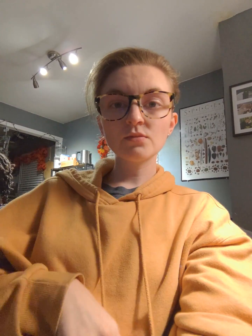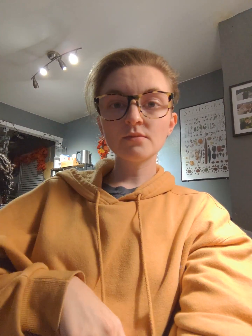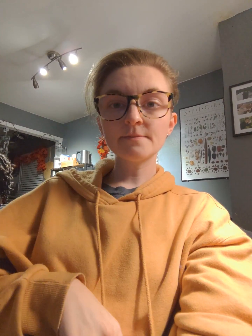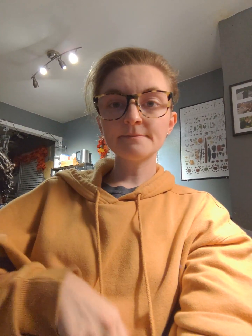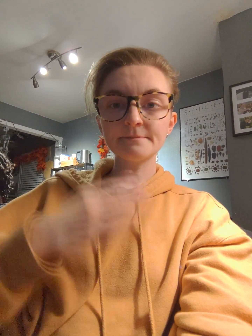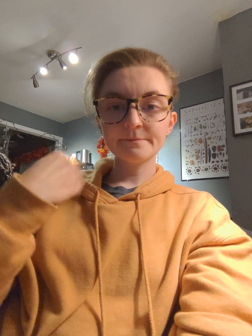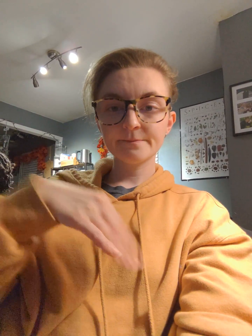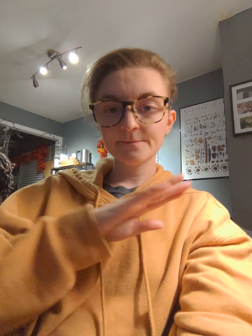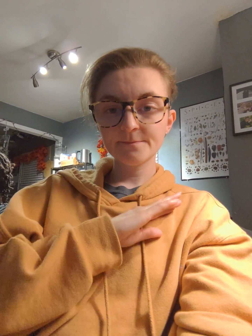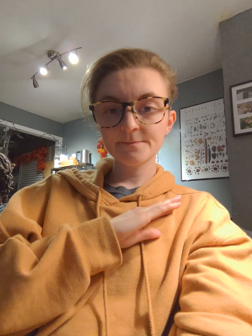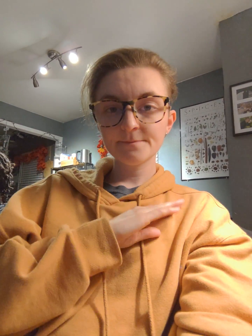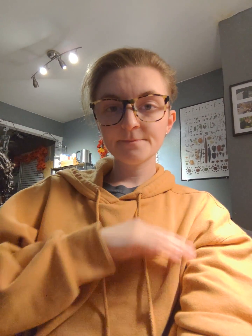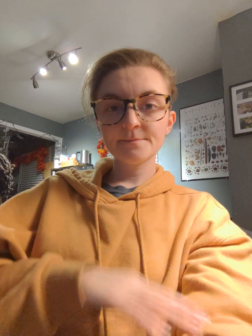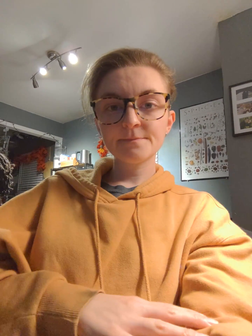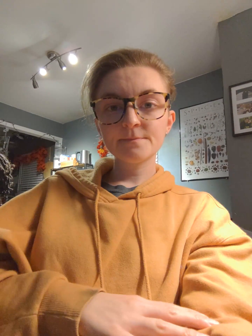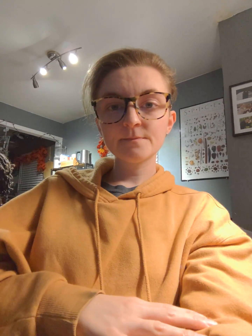scarf